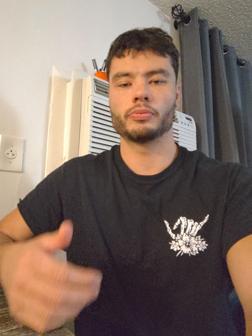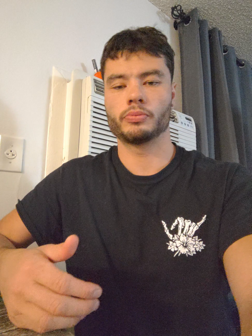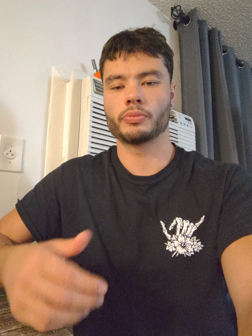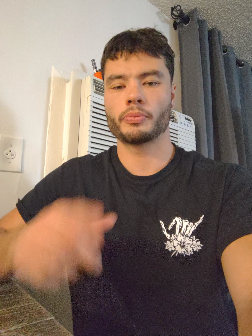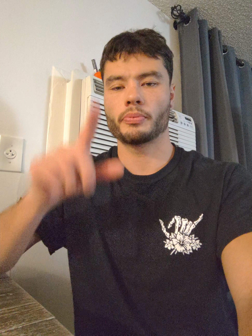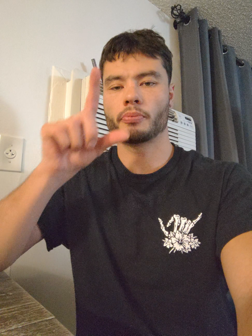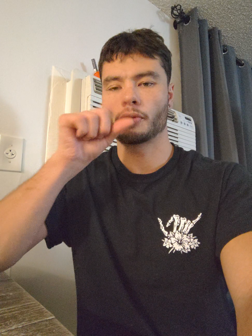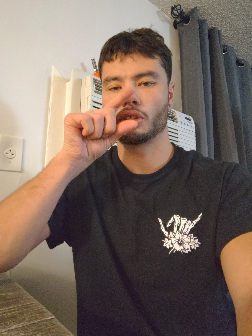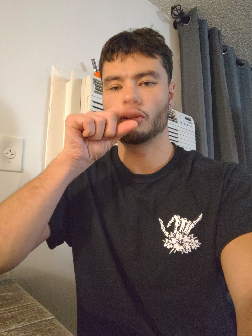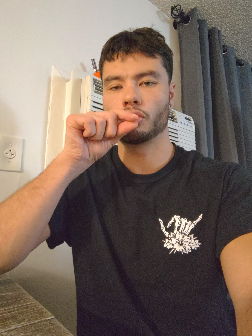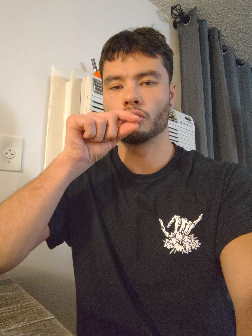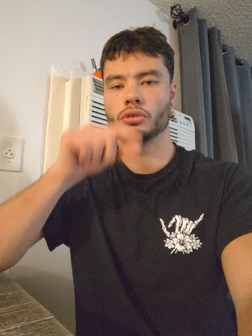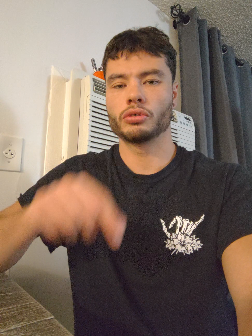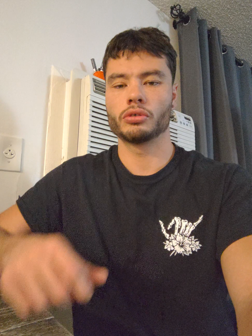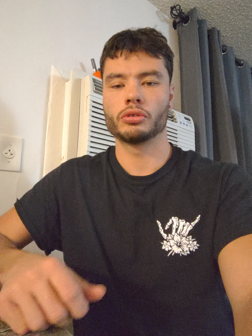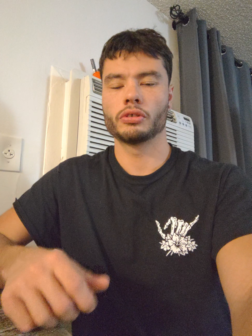bird